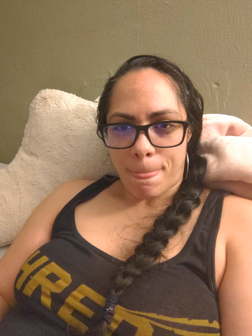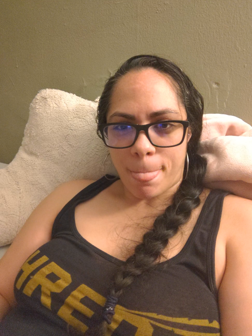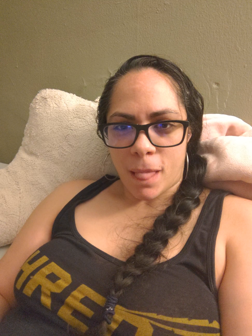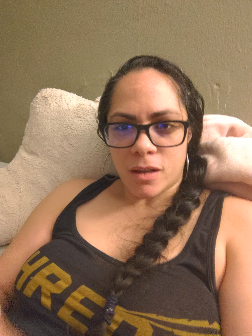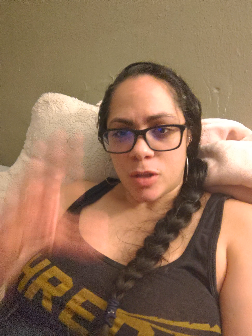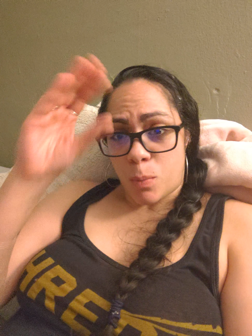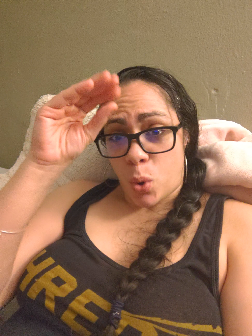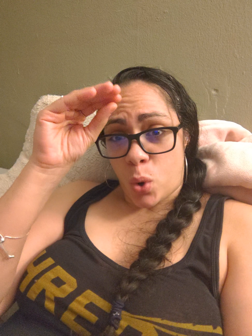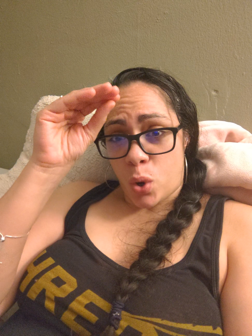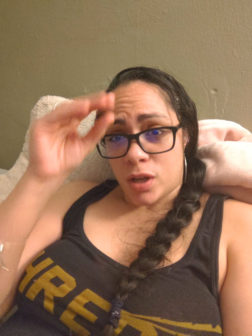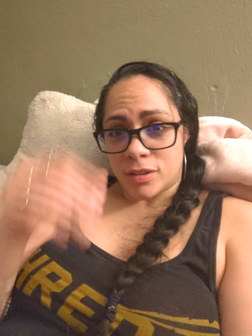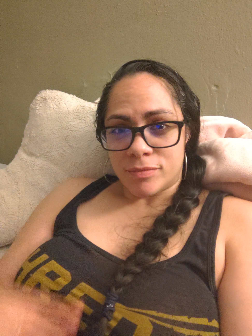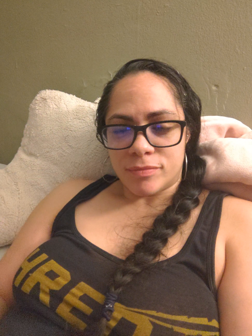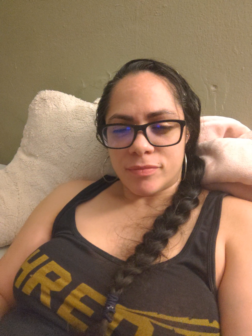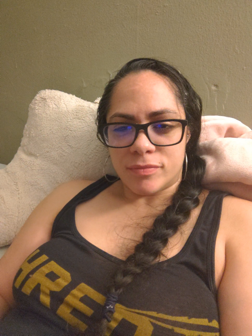boy